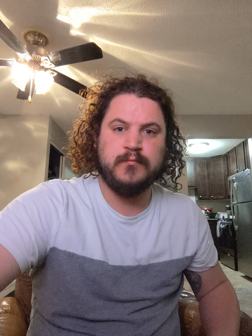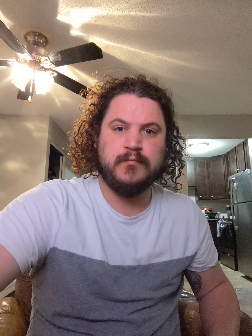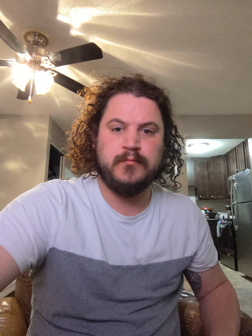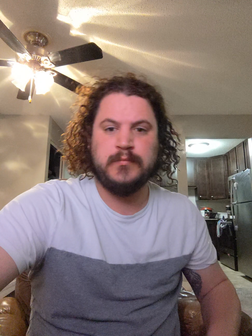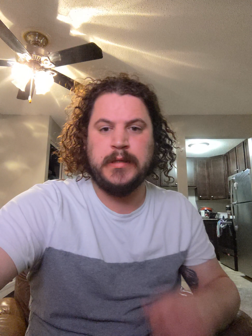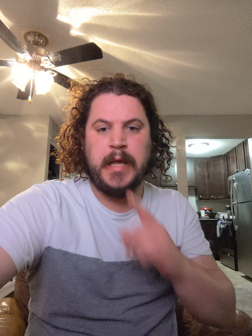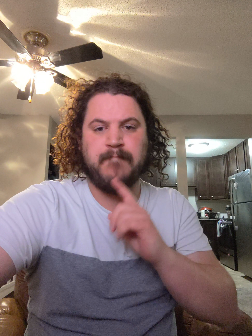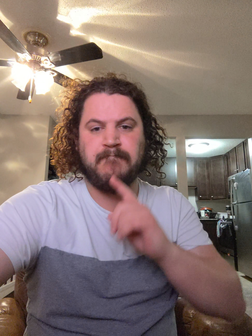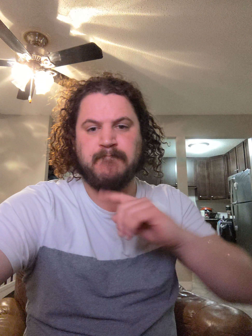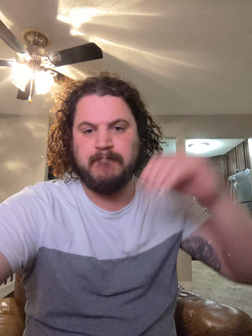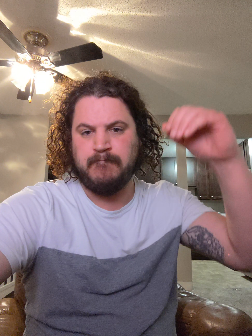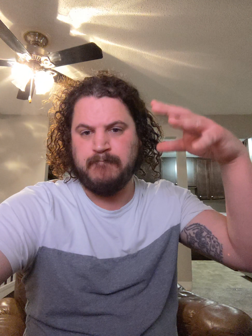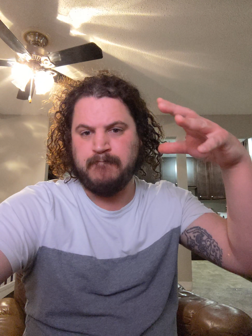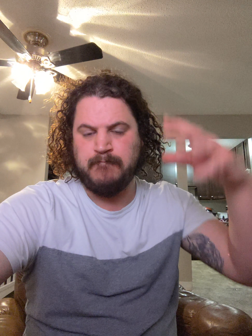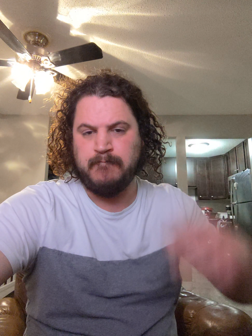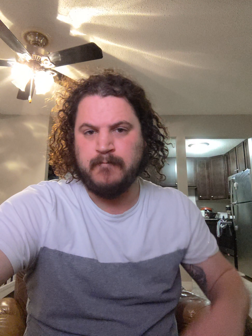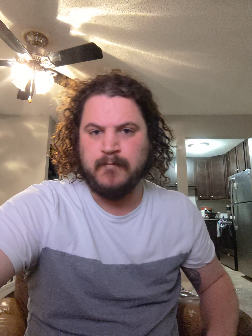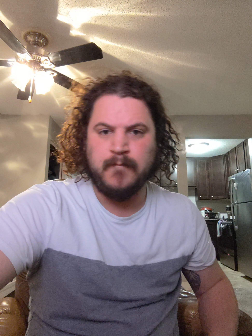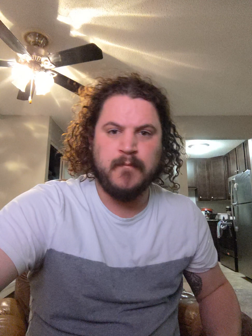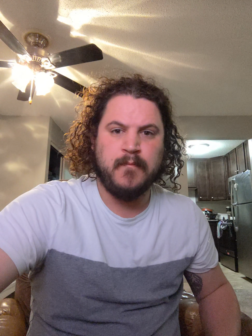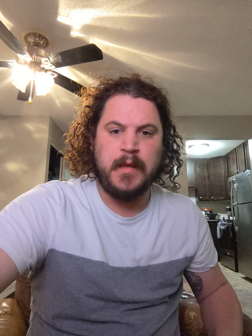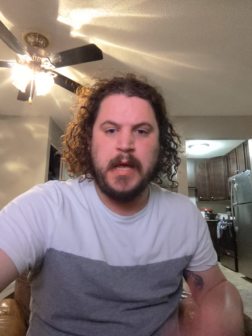lamp